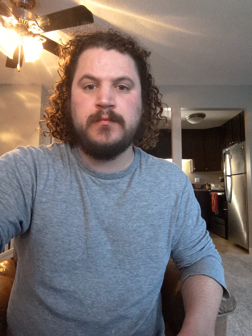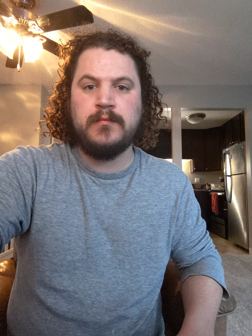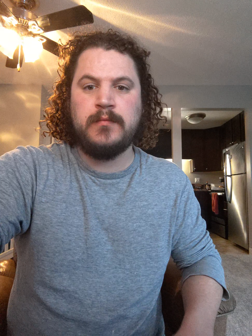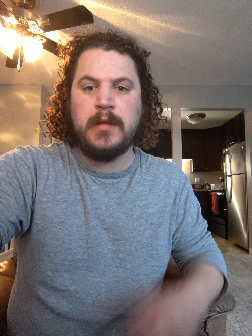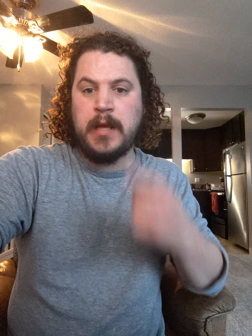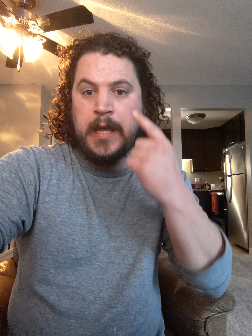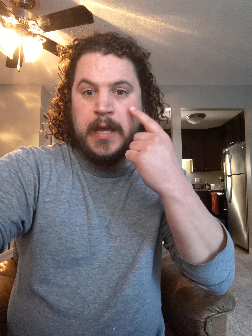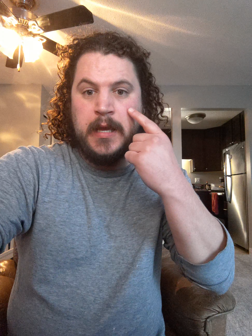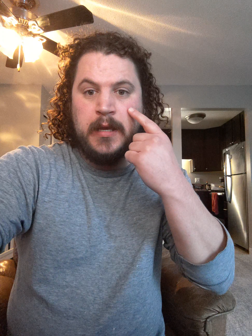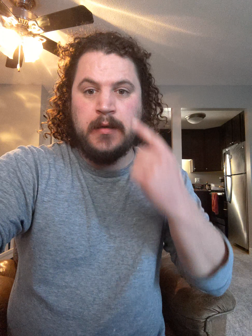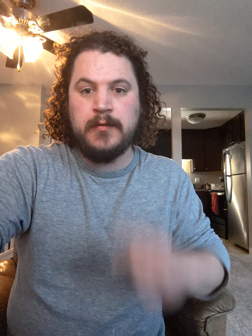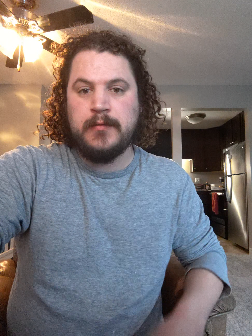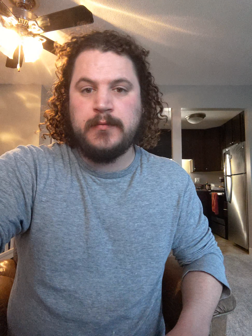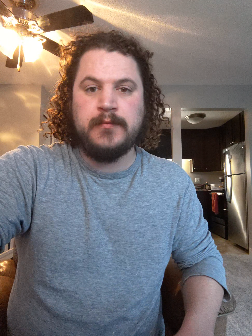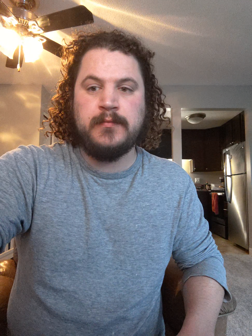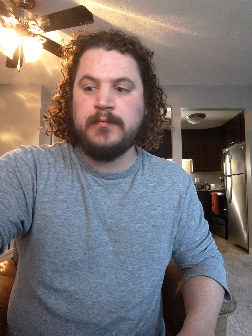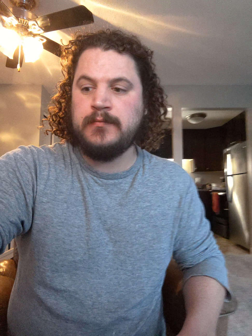eye